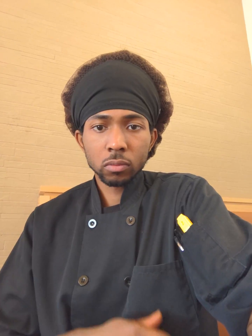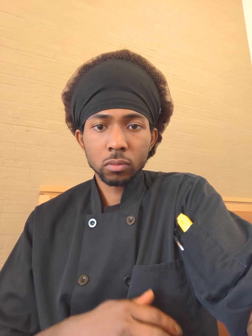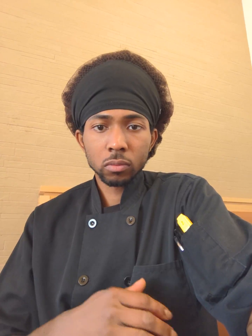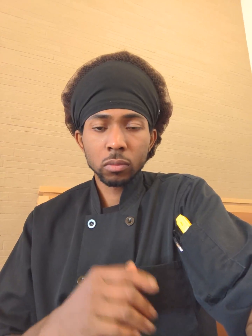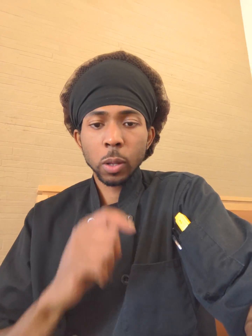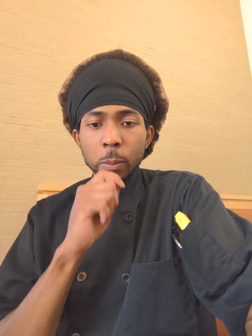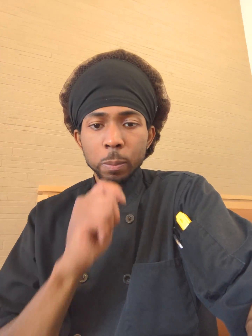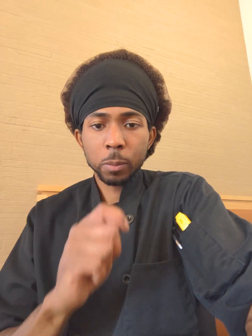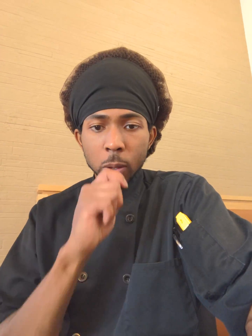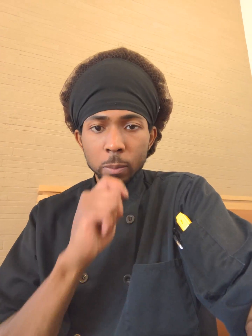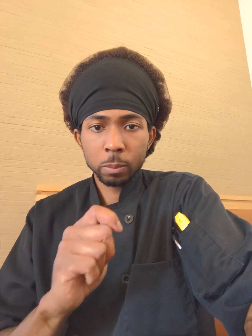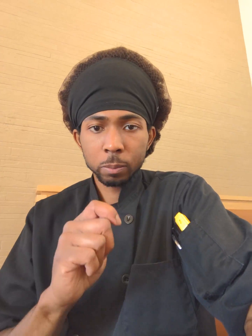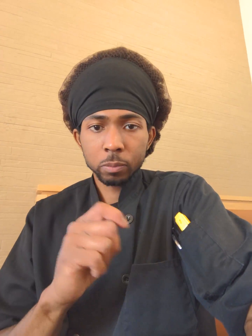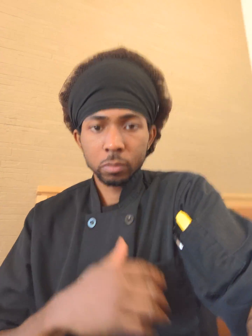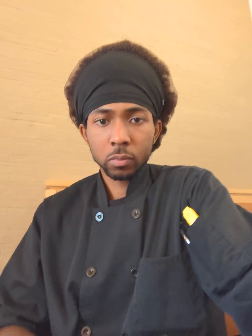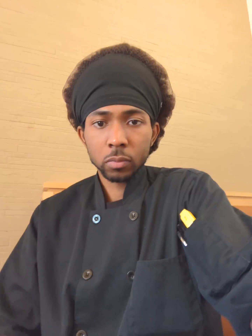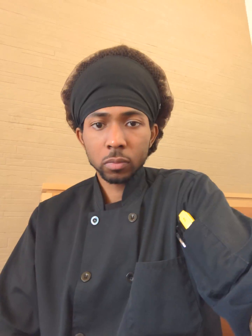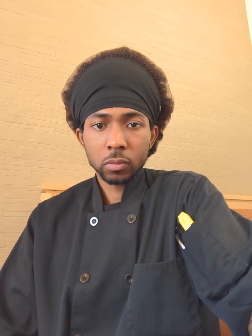popsicle